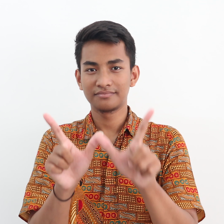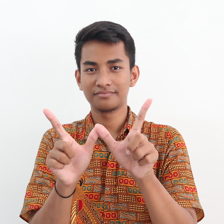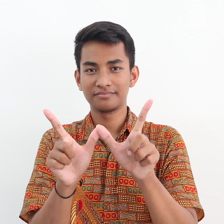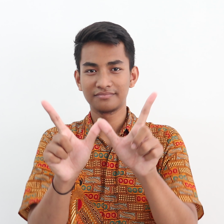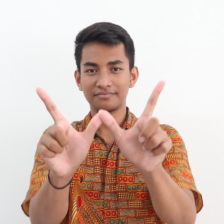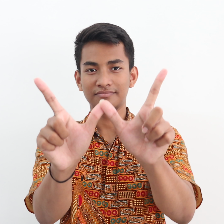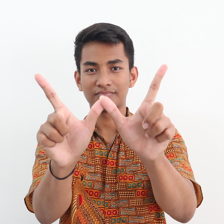W